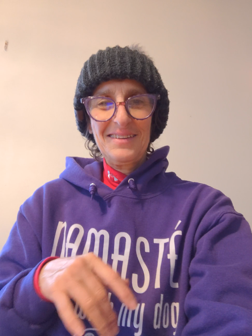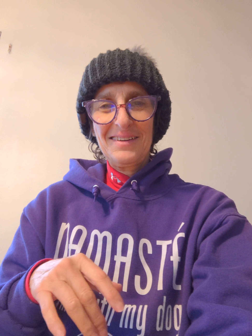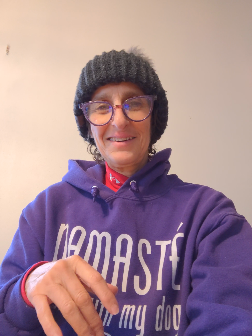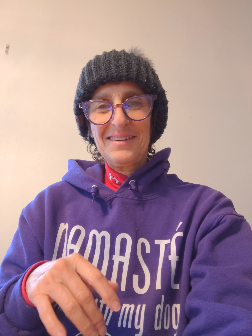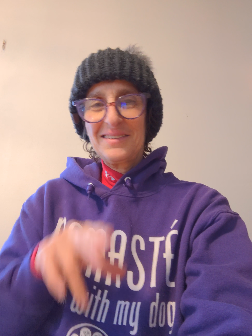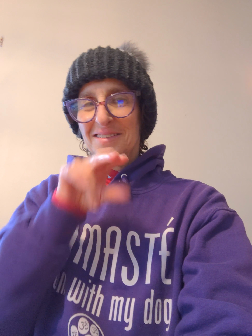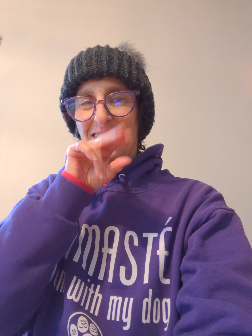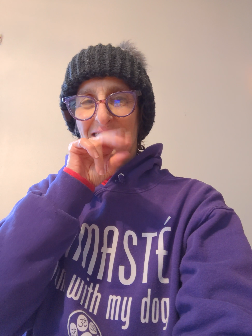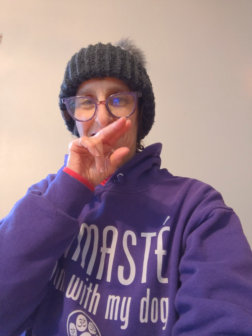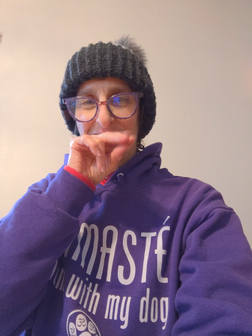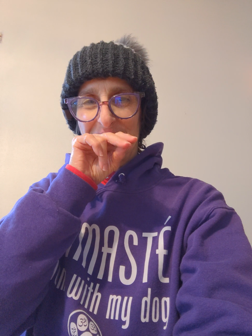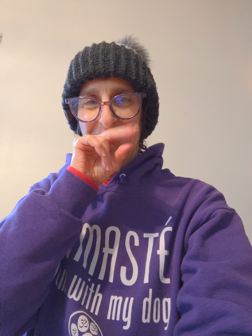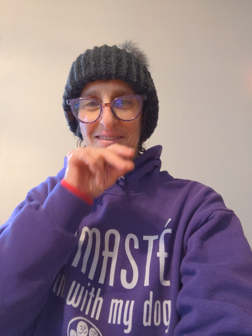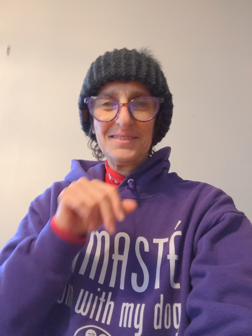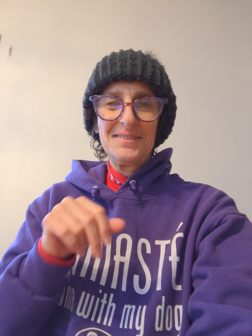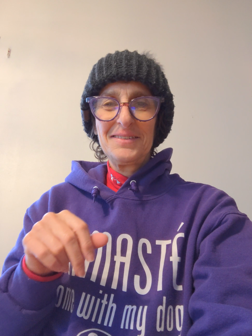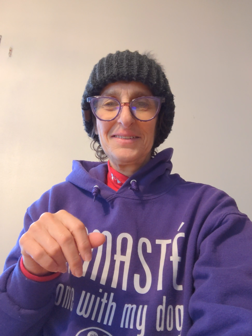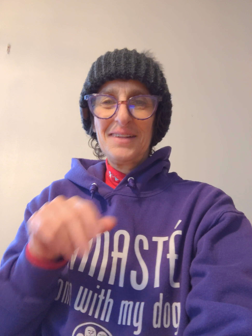duck